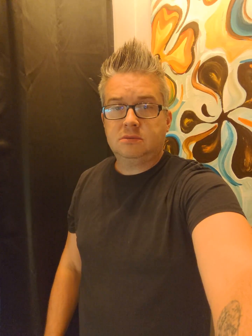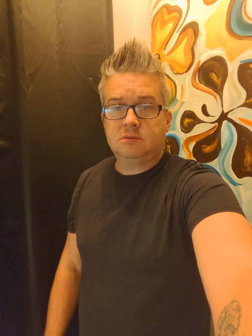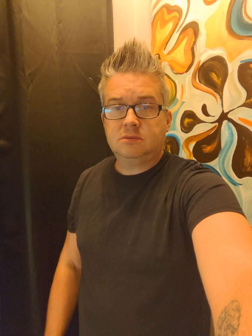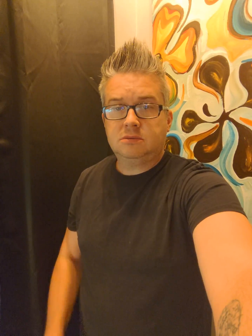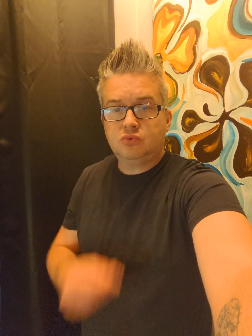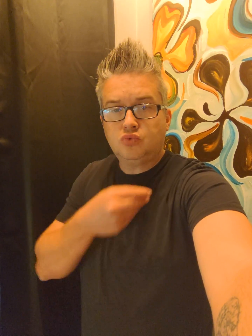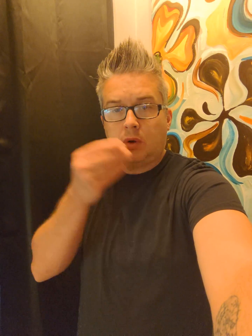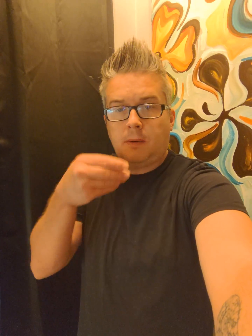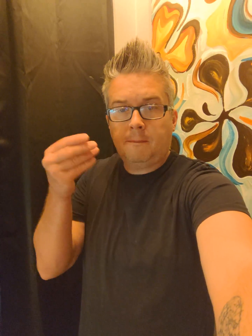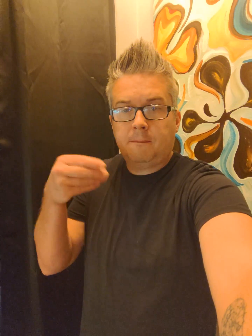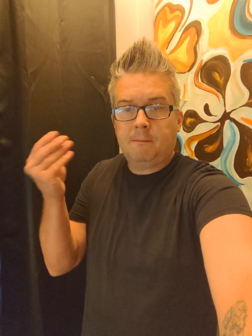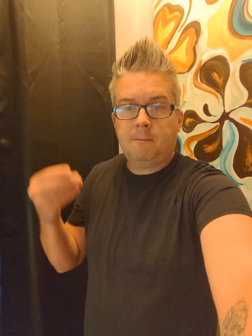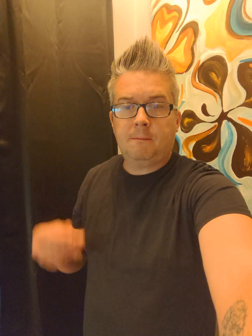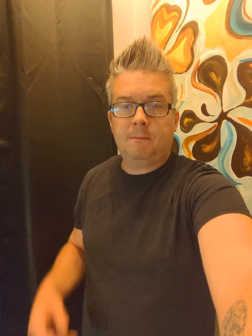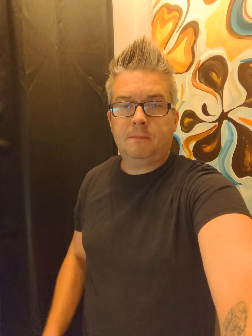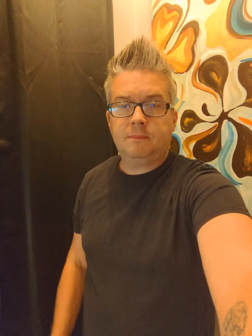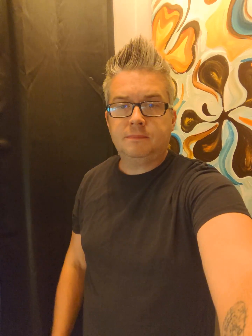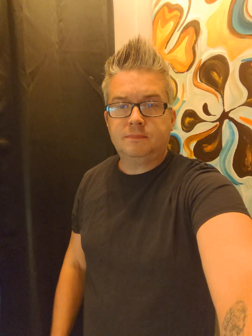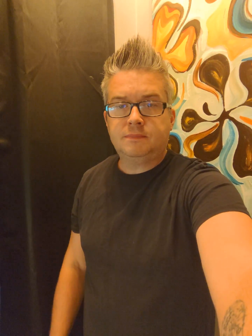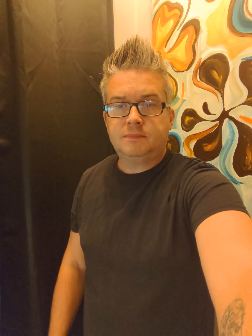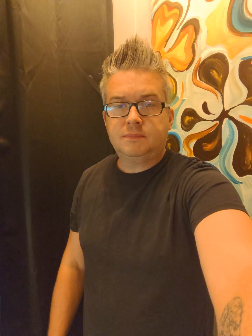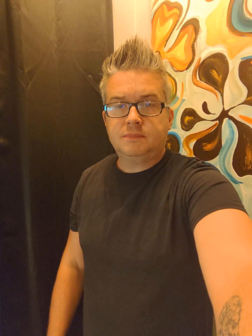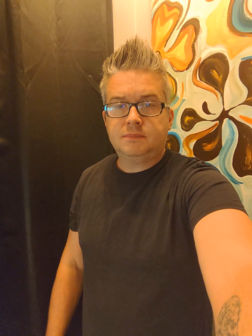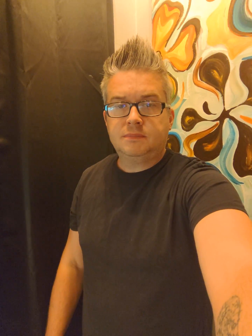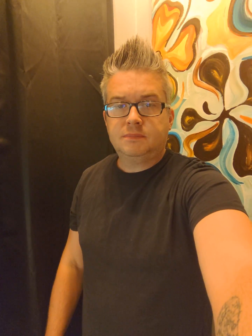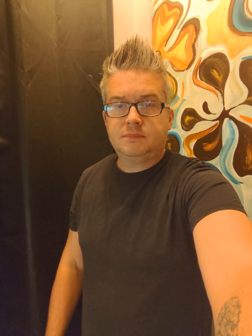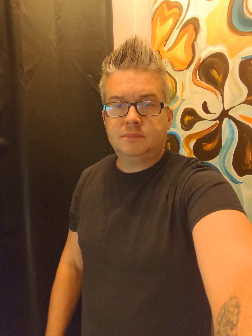shopping